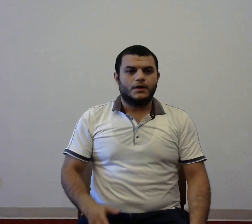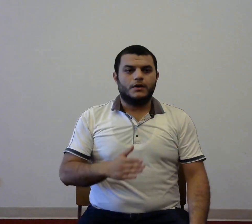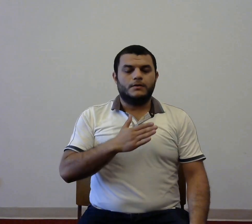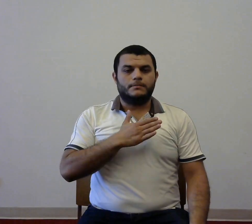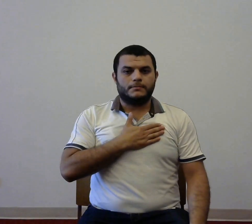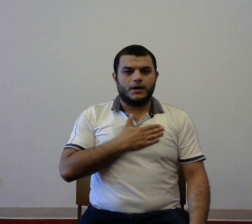mən